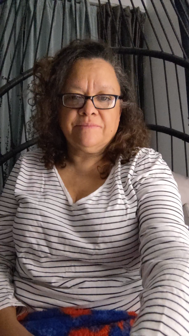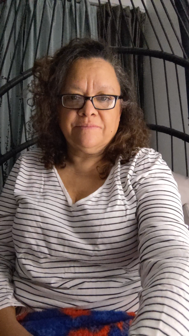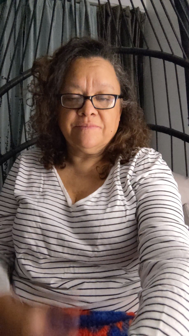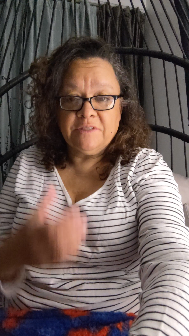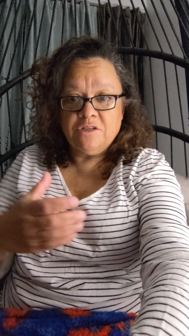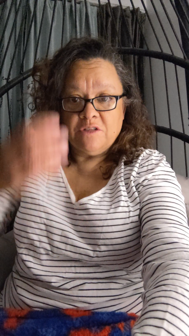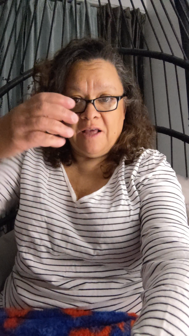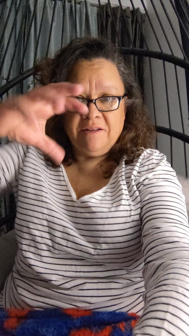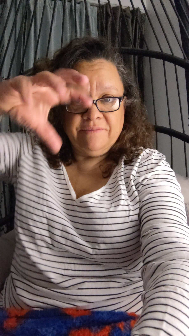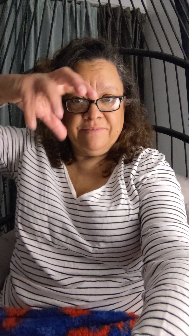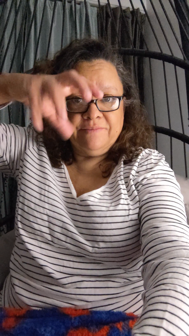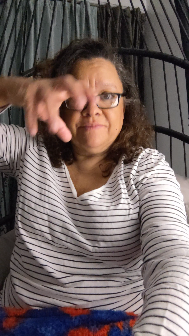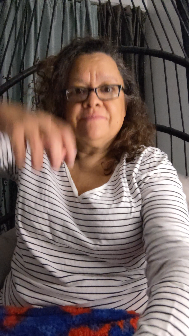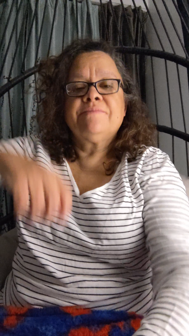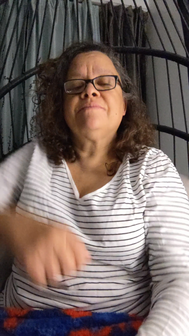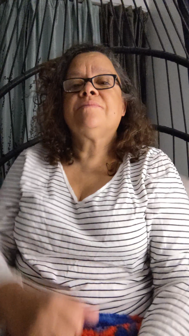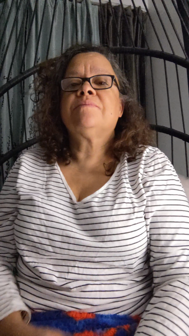jar